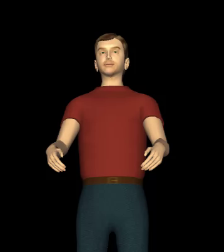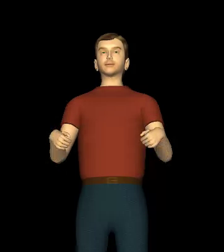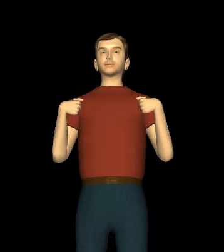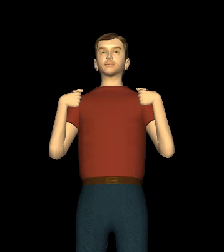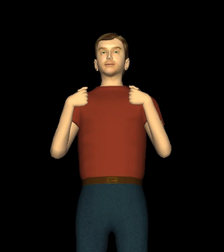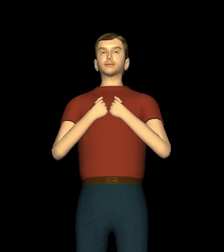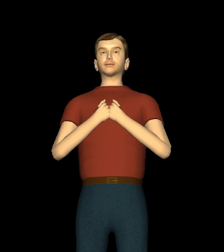معطف